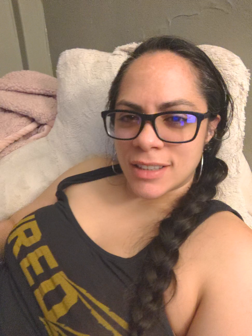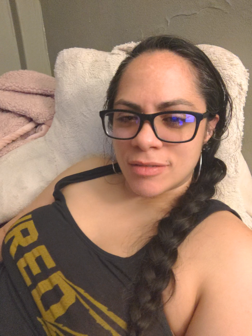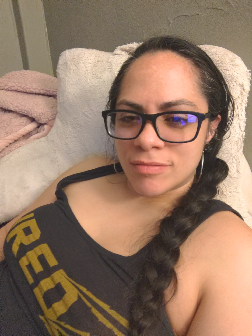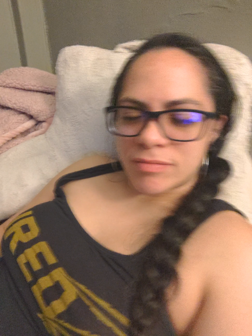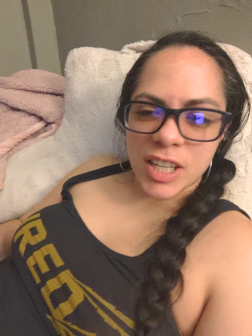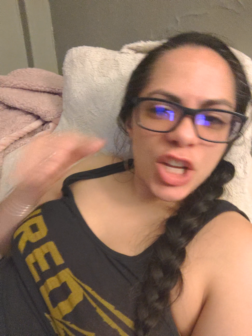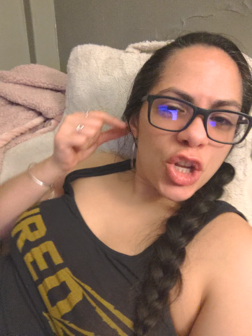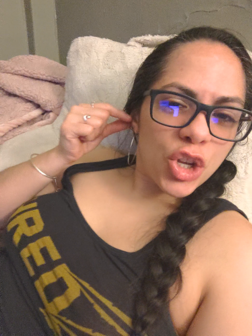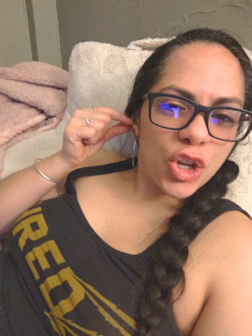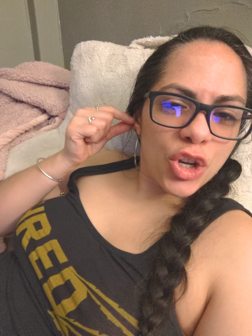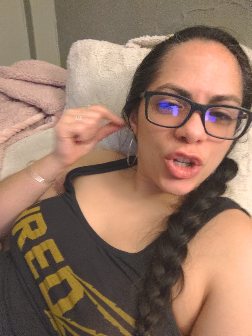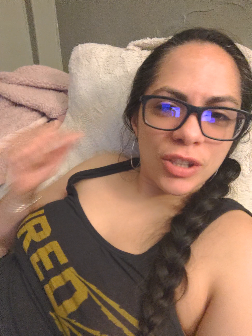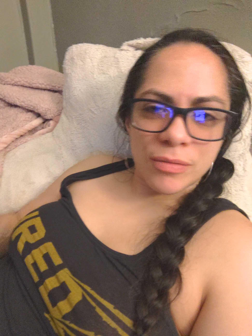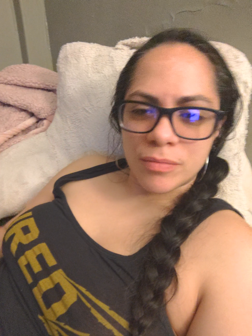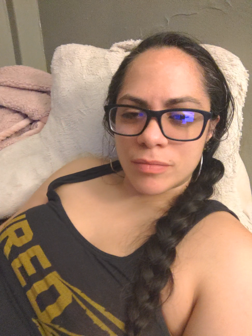ear